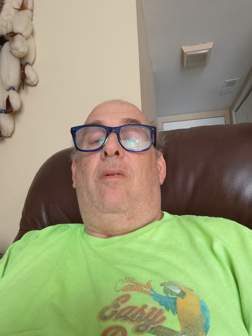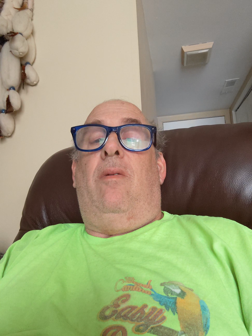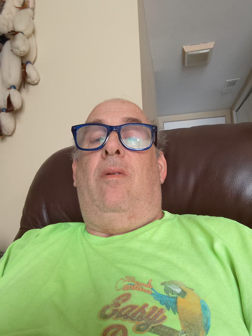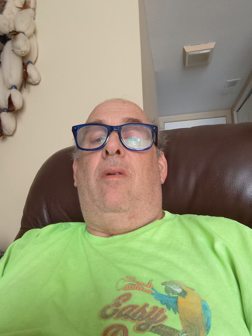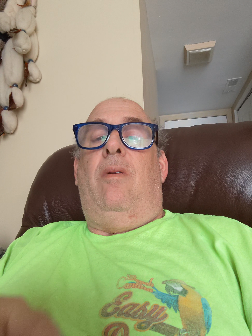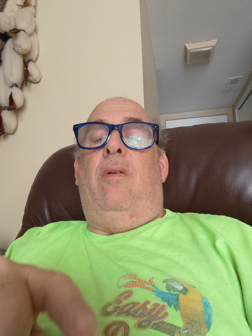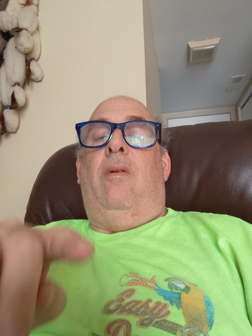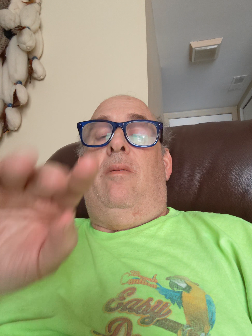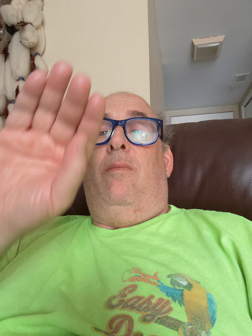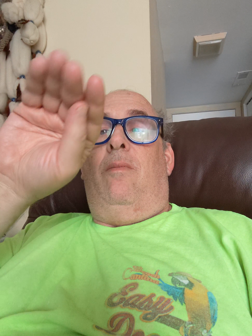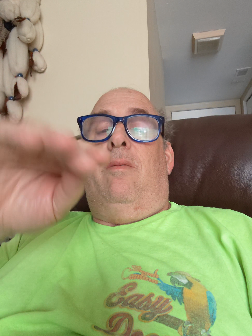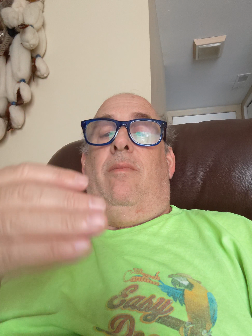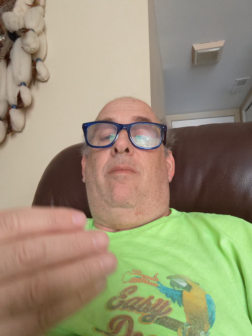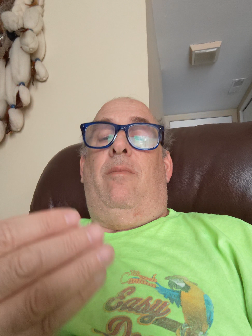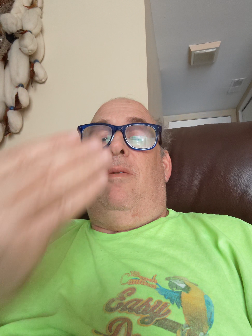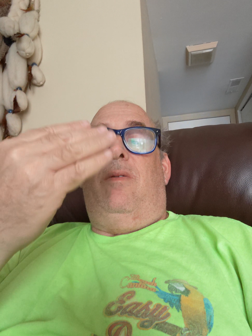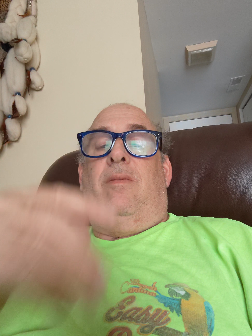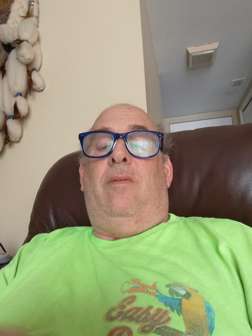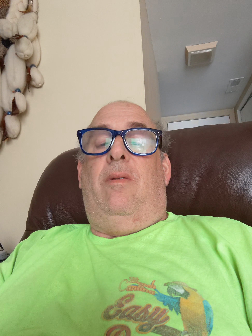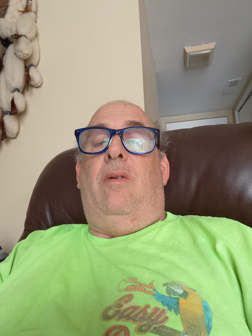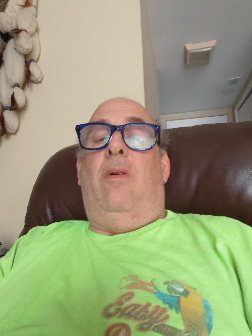mitten